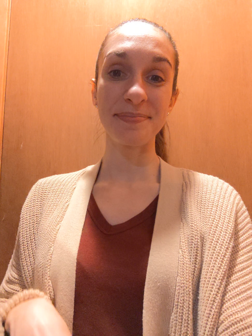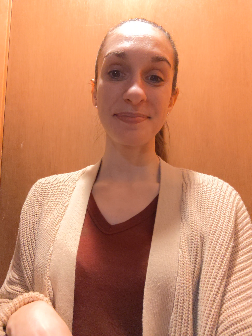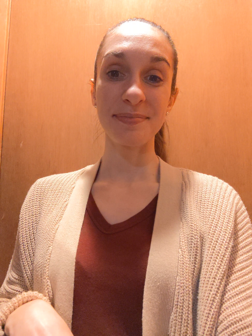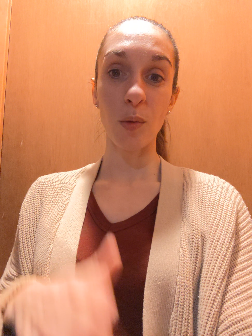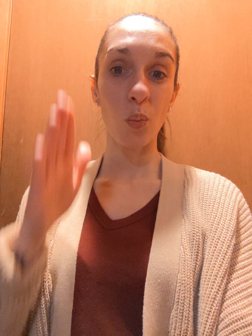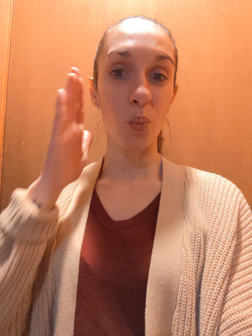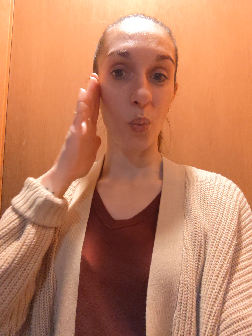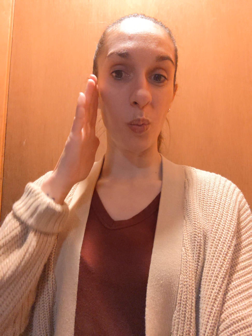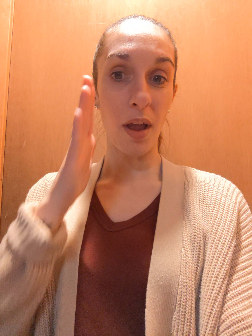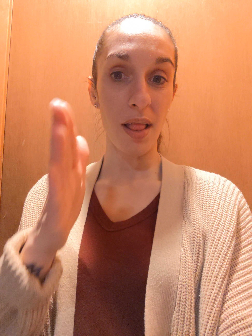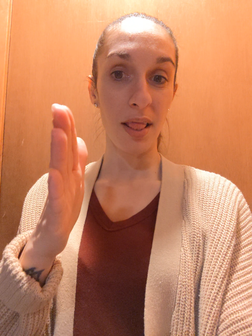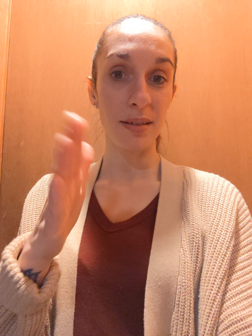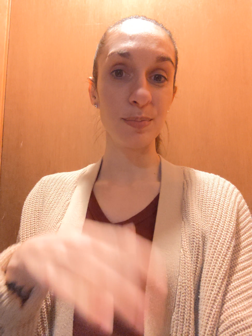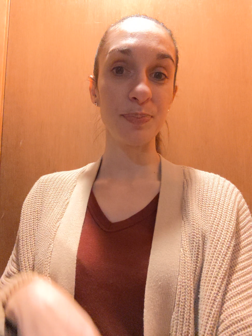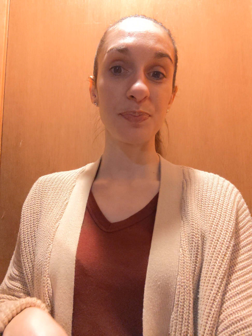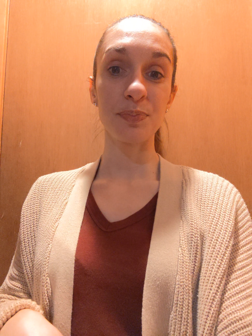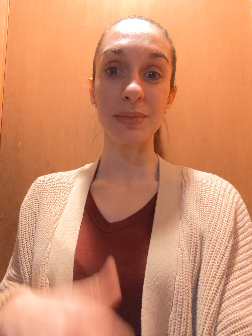will